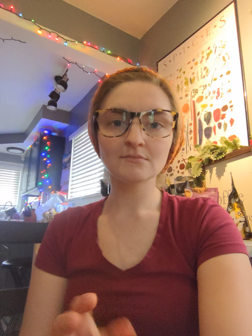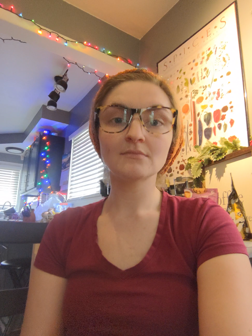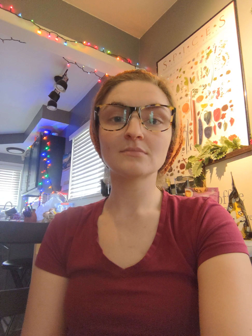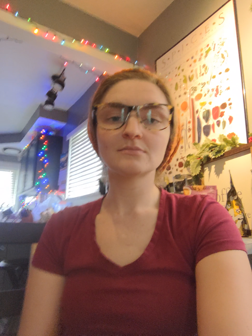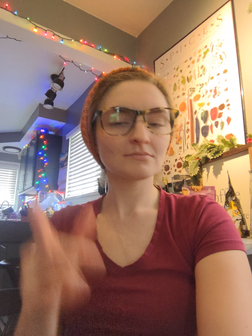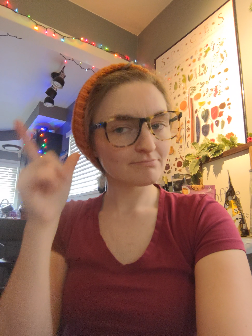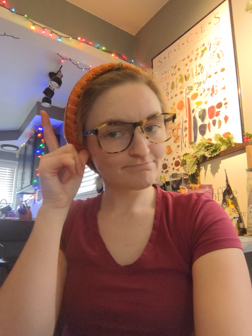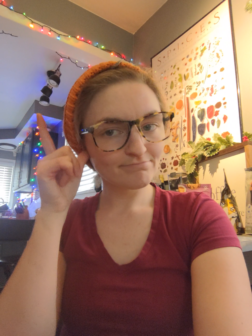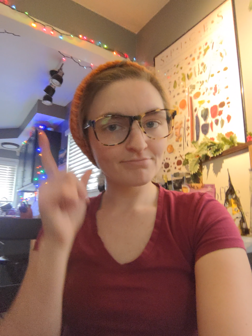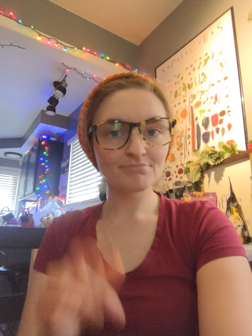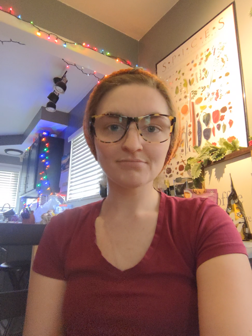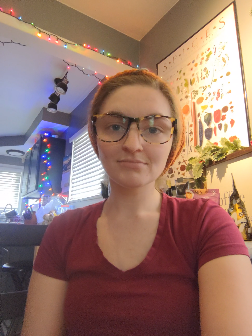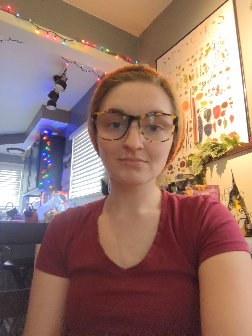listen